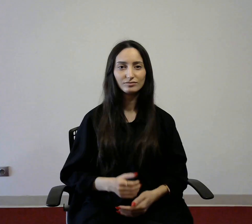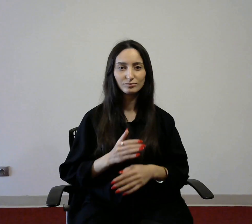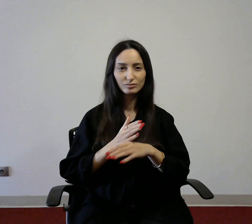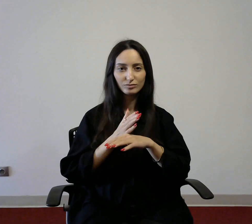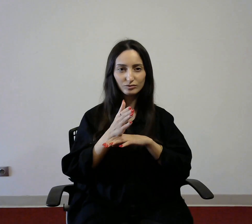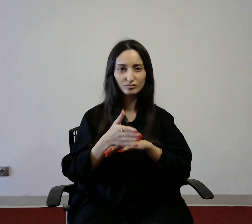müraciət